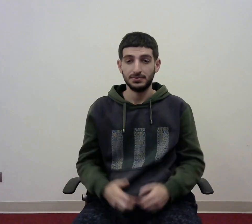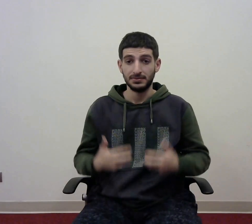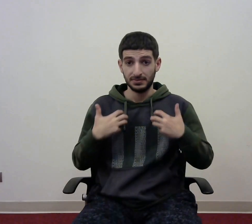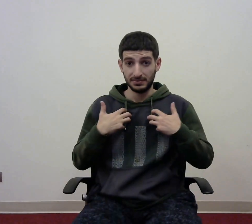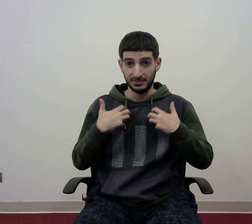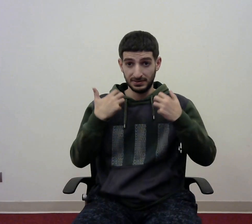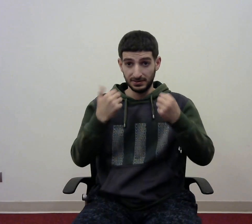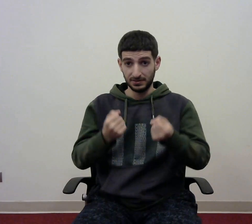sağlam